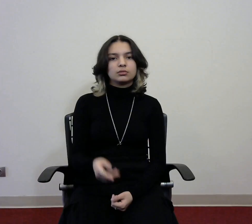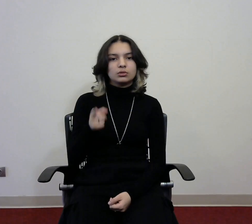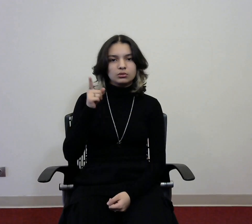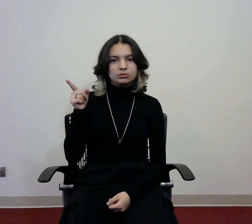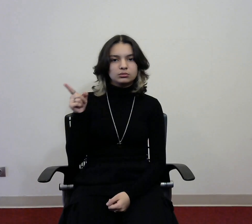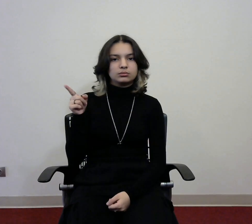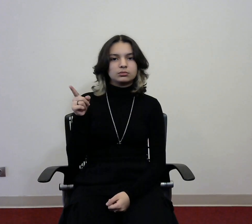onun